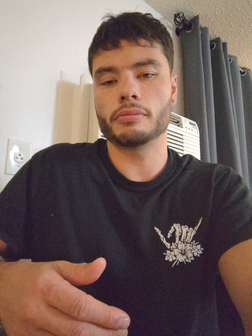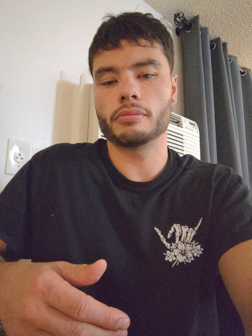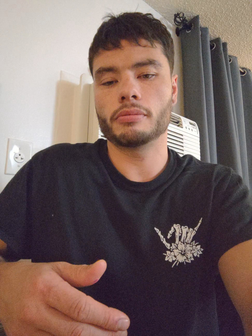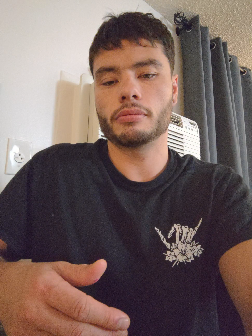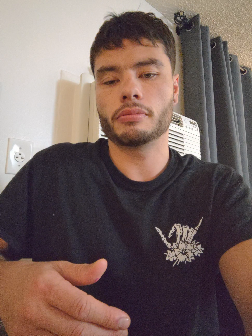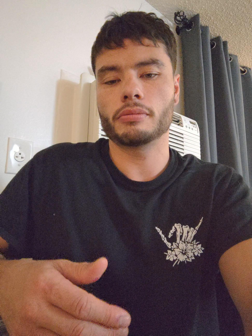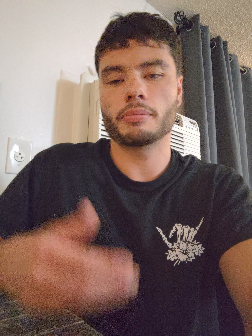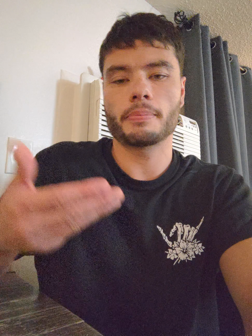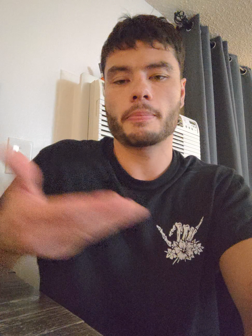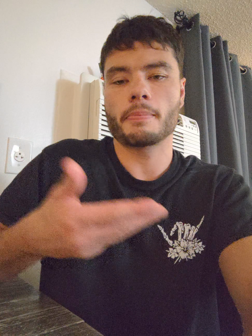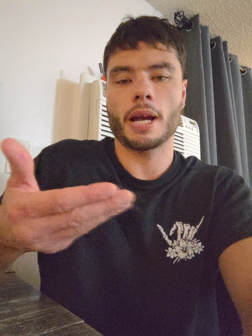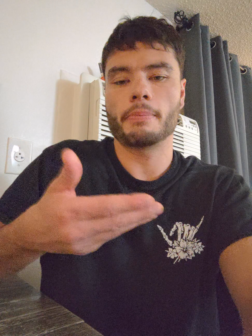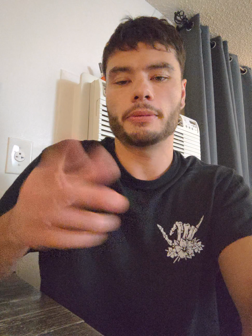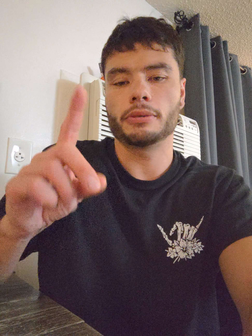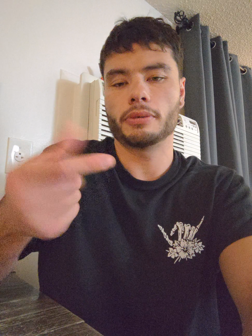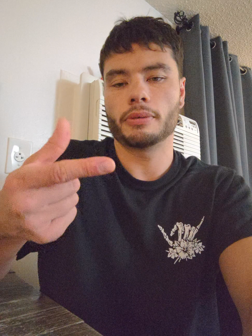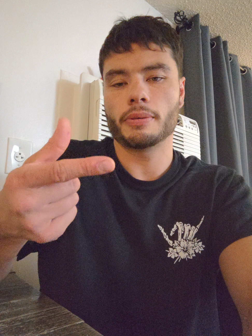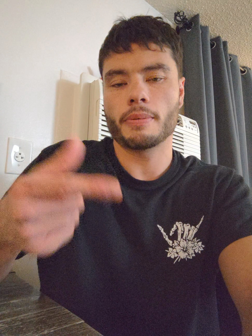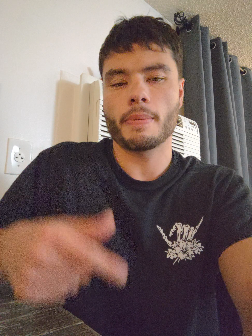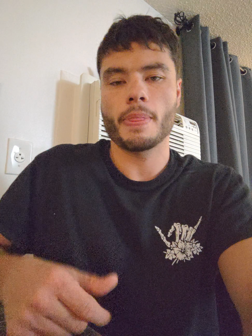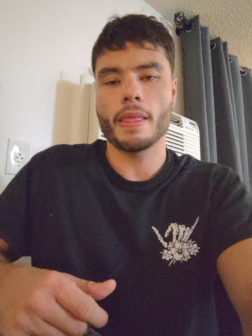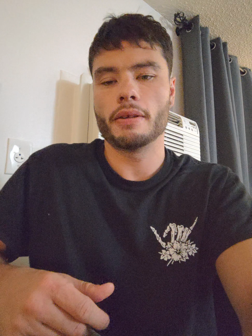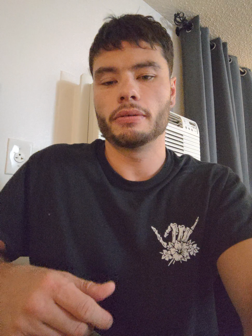puppy